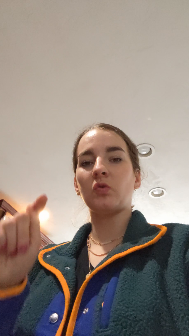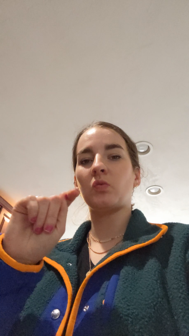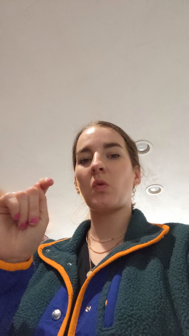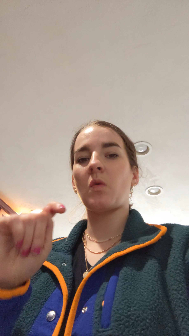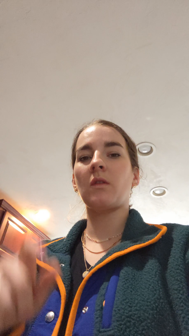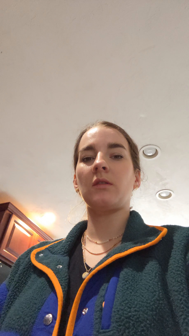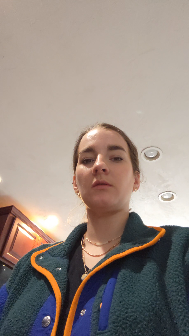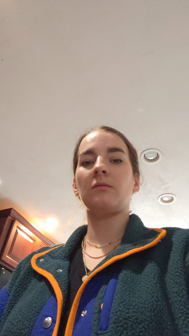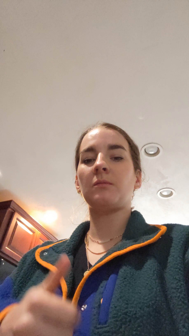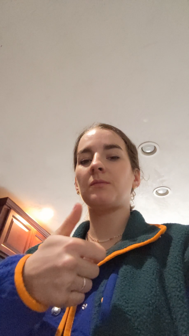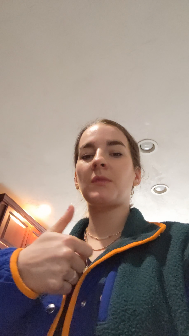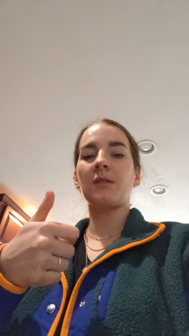basement